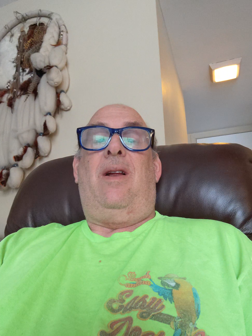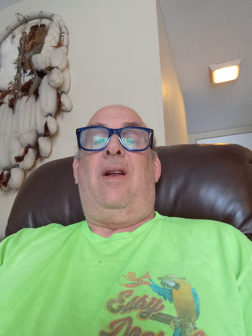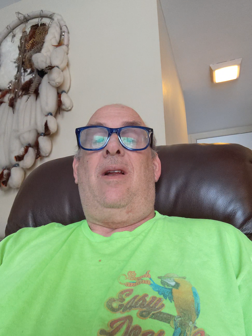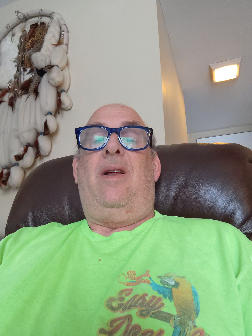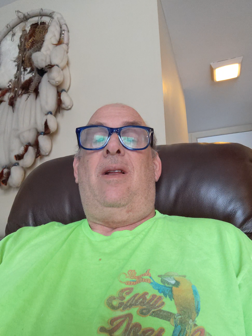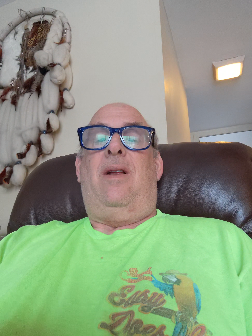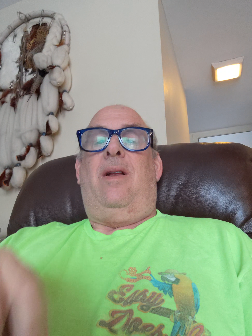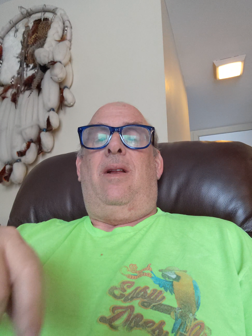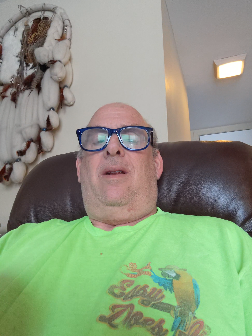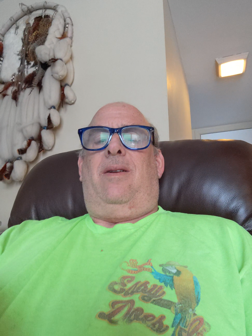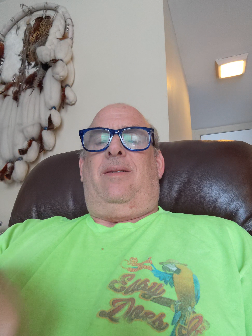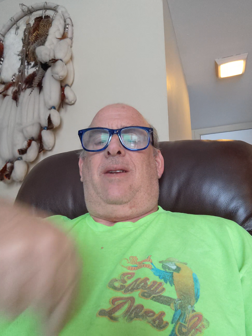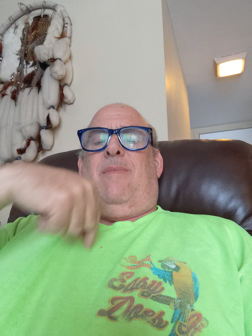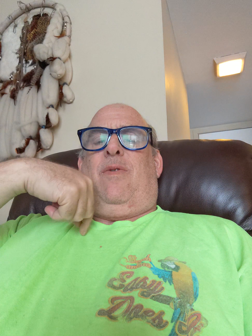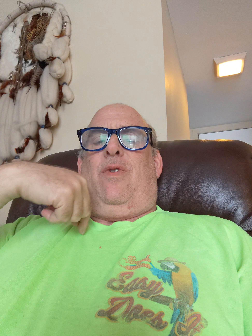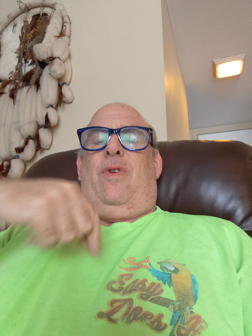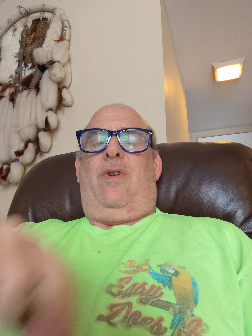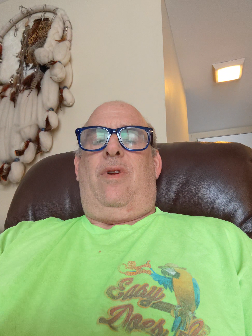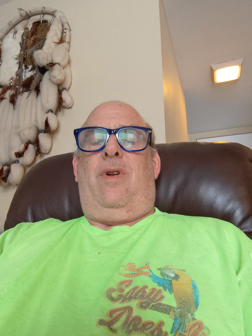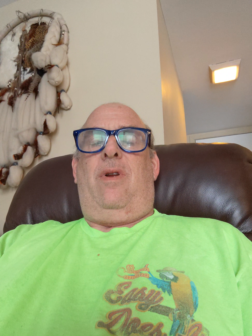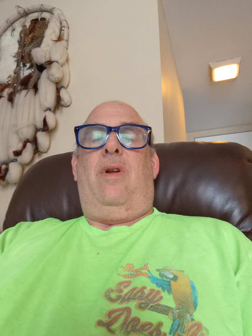zipper